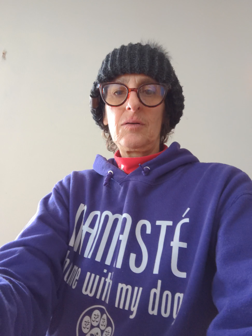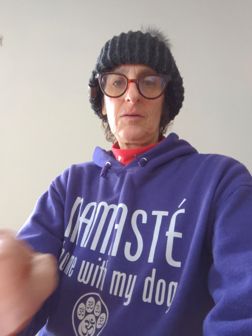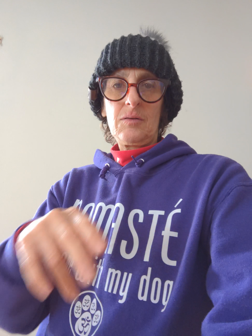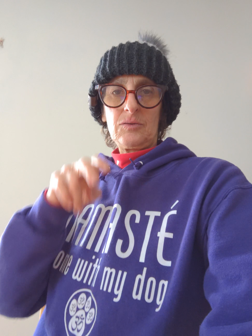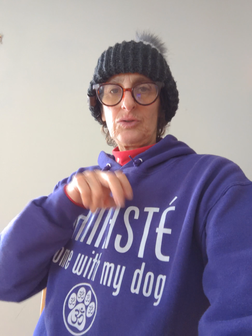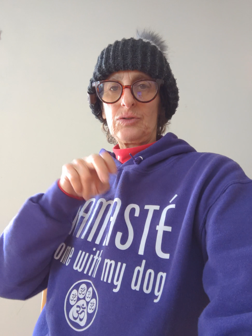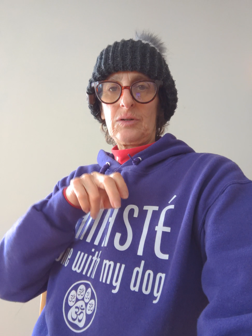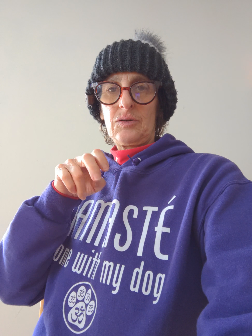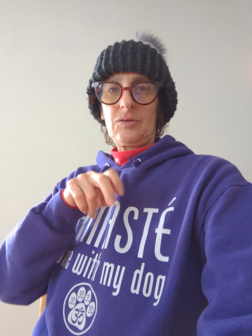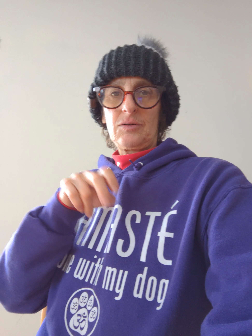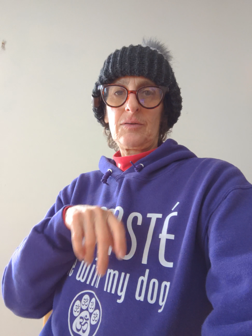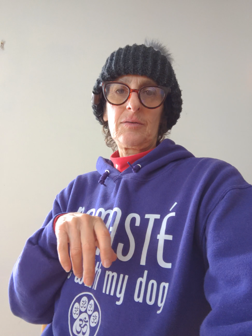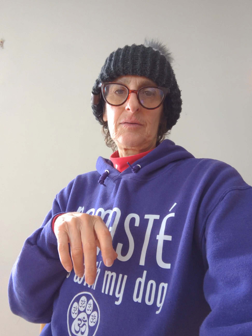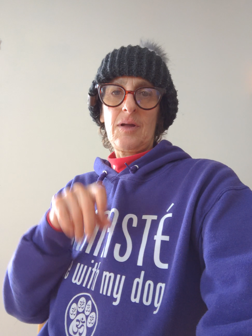chair